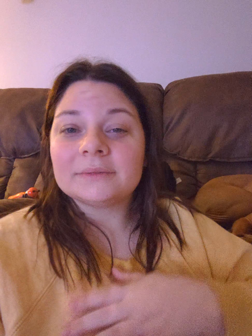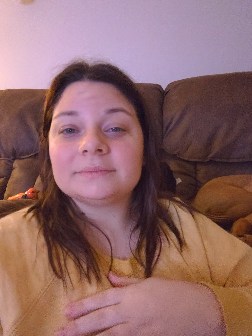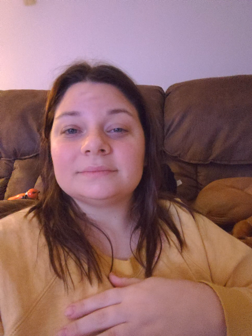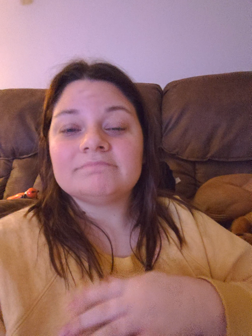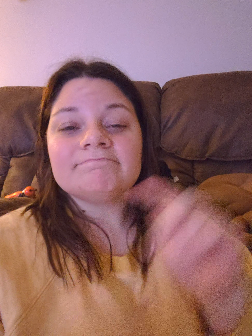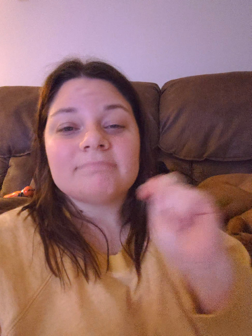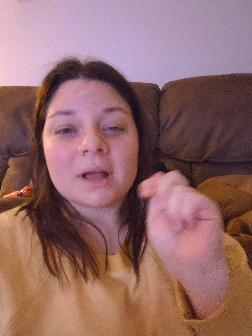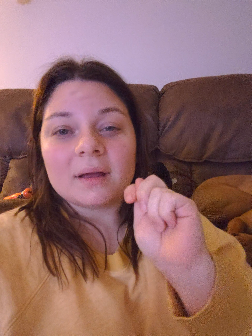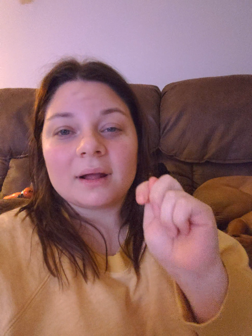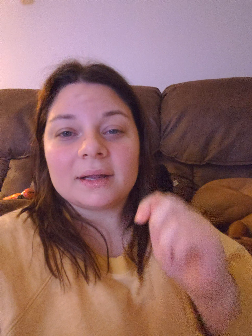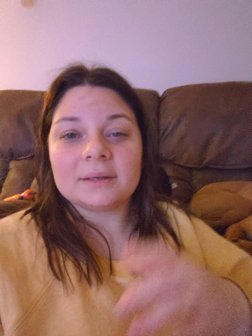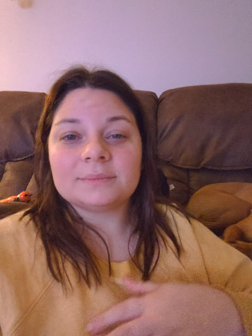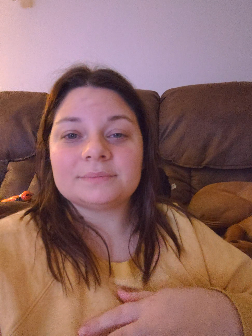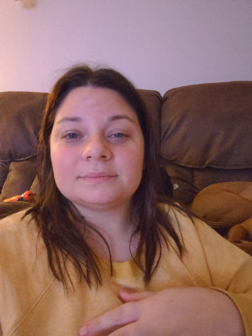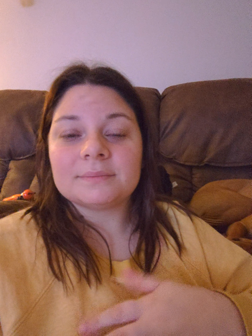potty